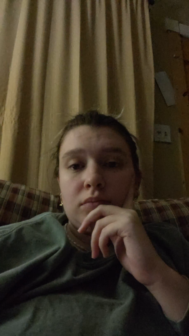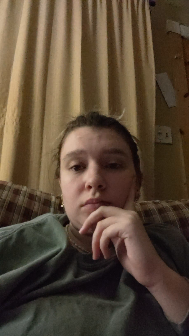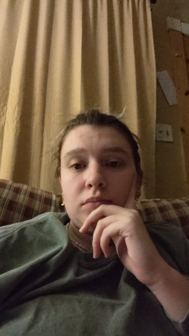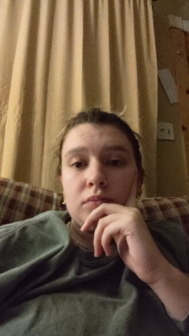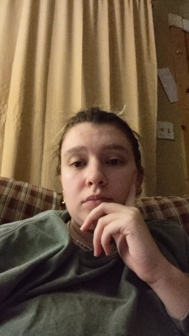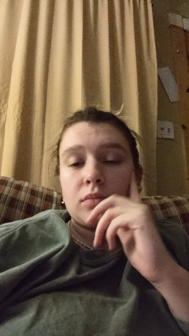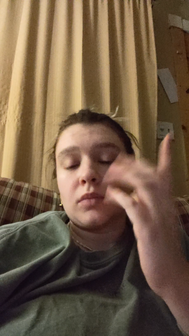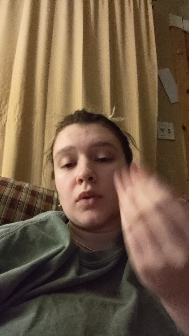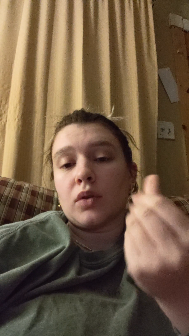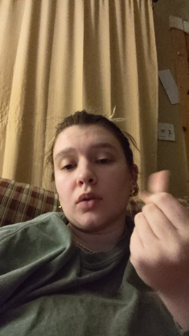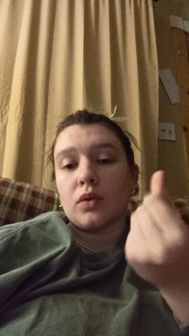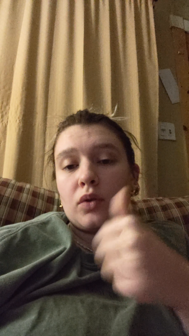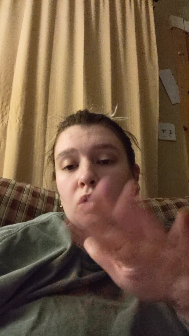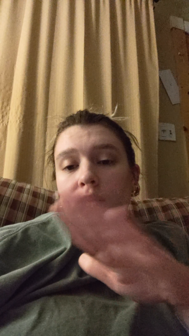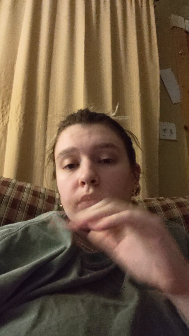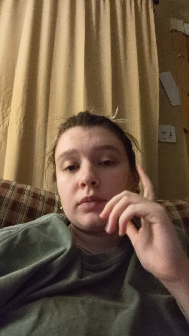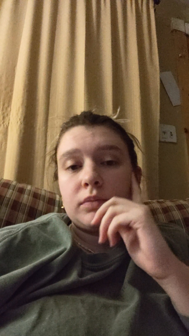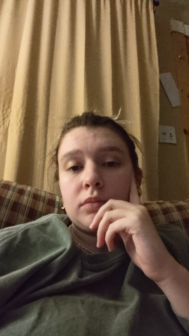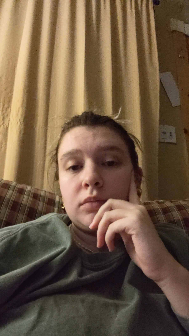garden